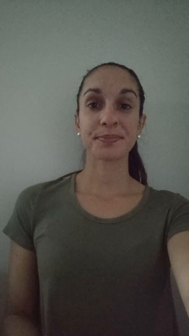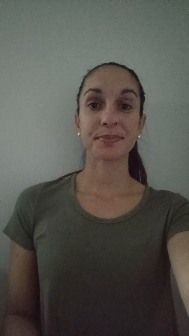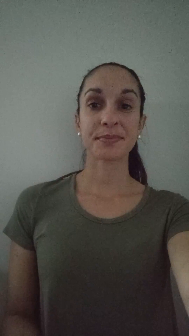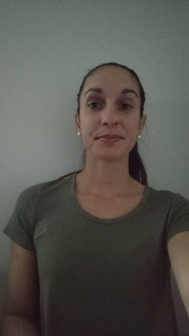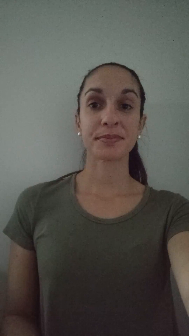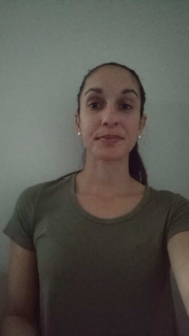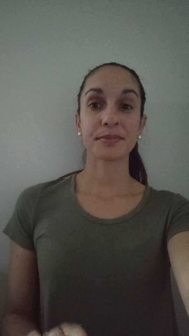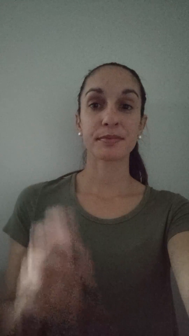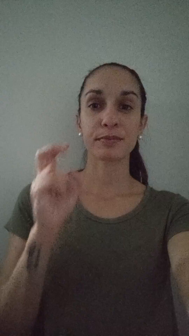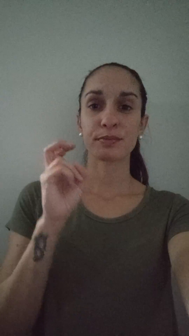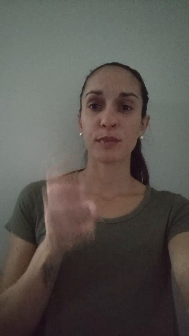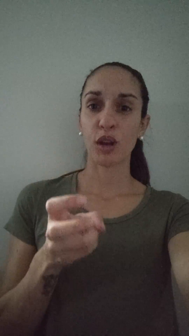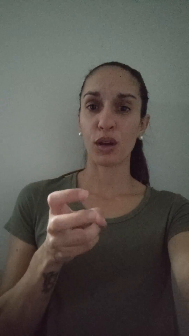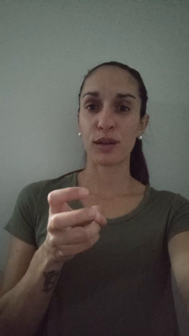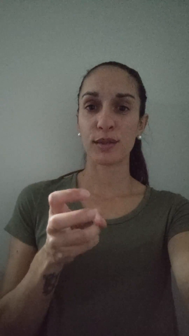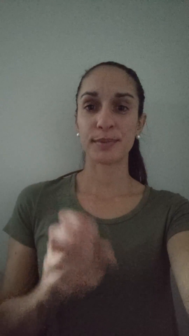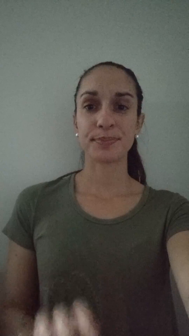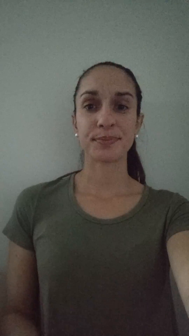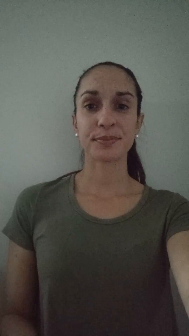hard